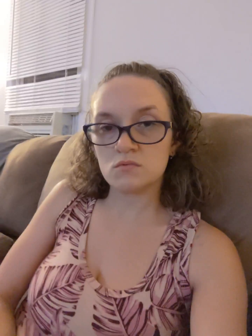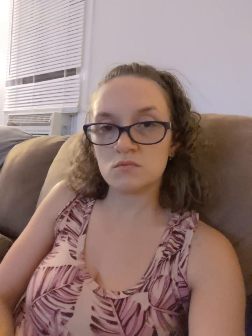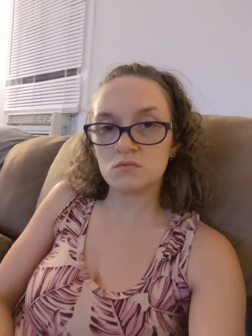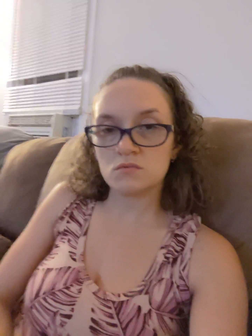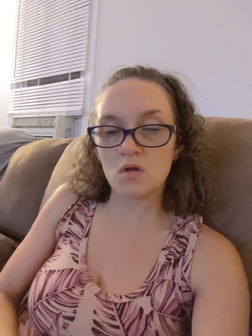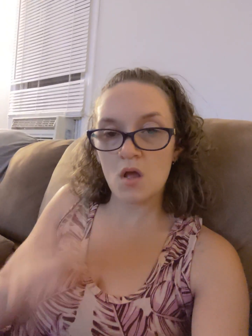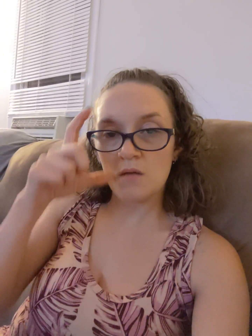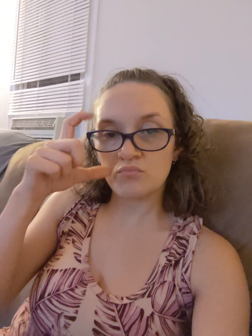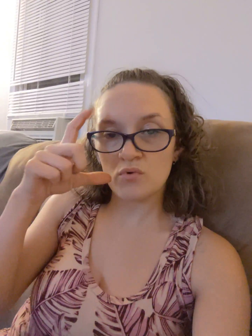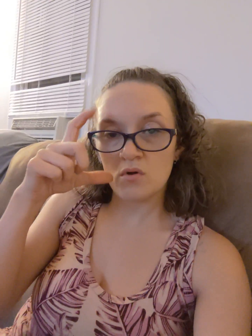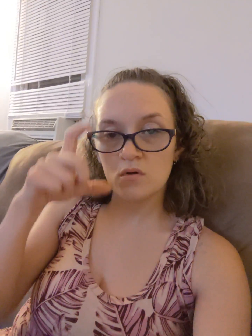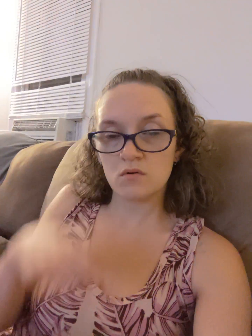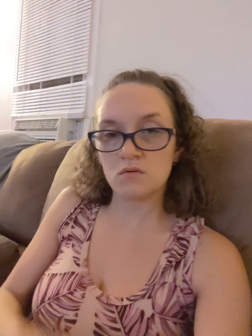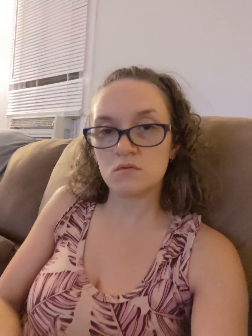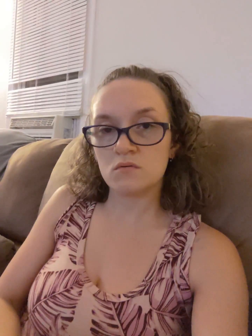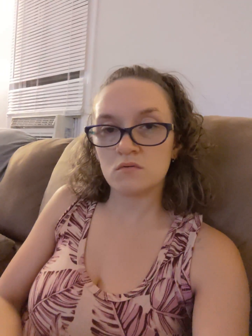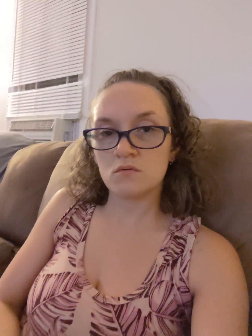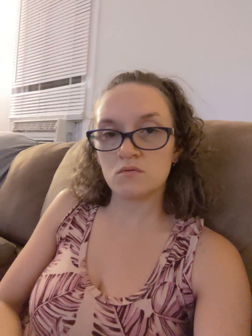camera